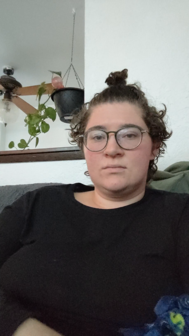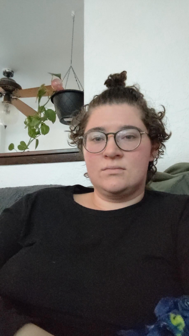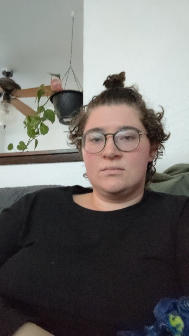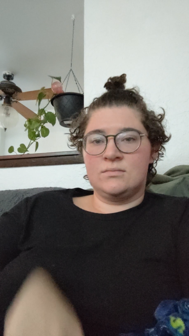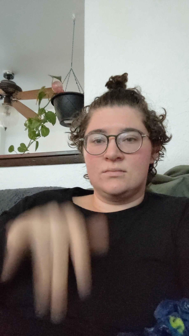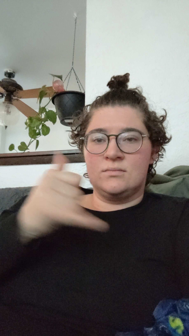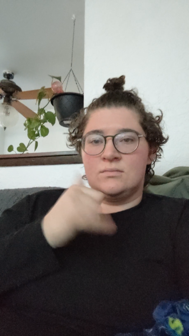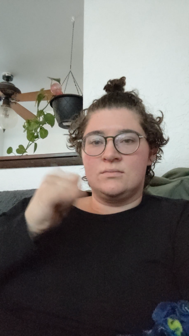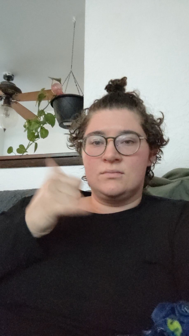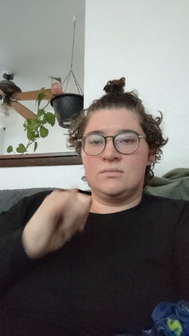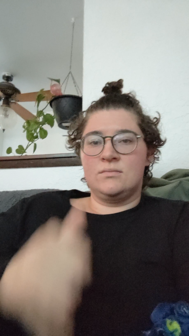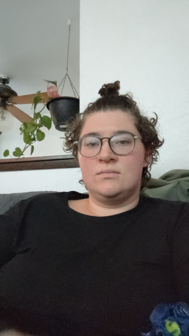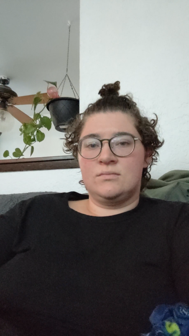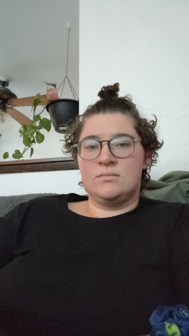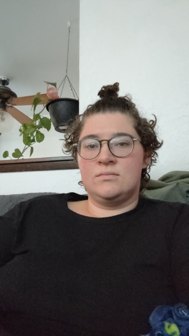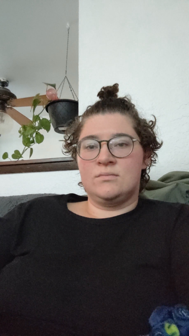party